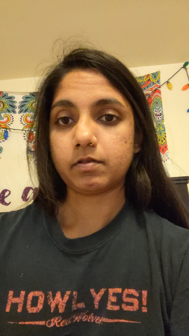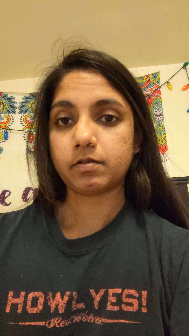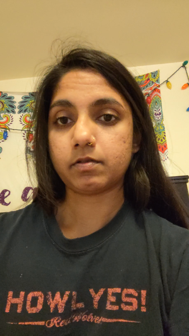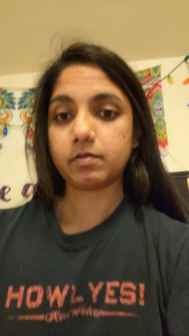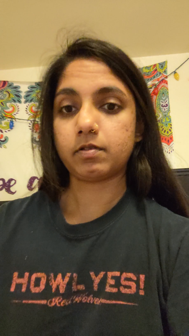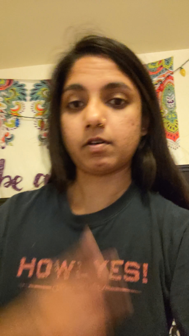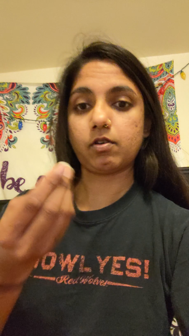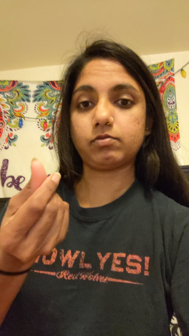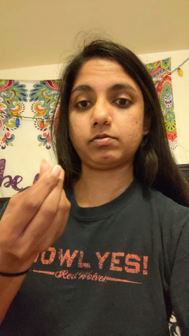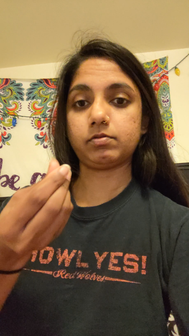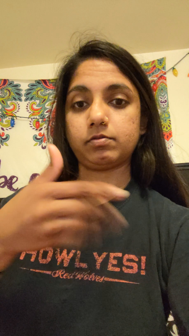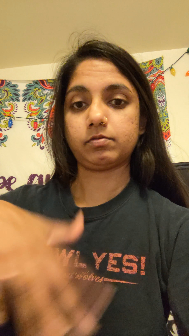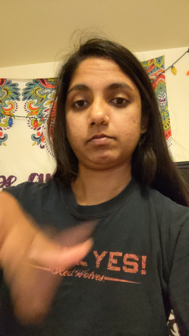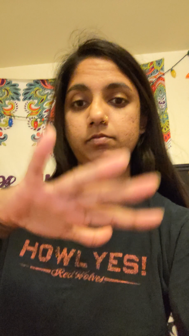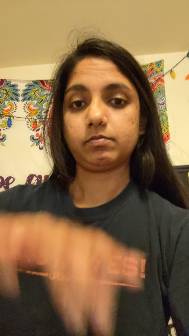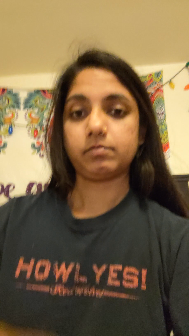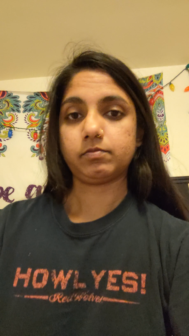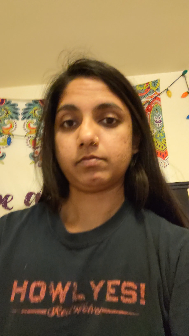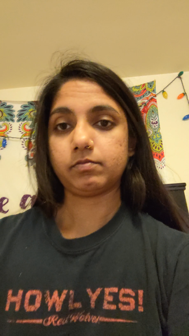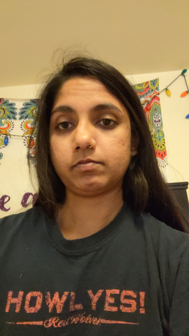garden